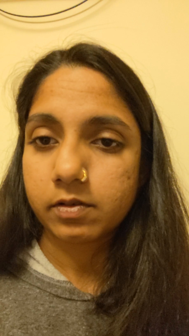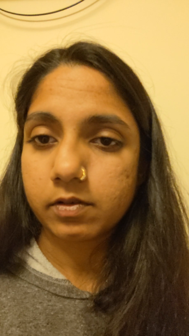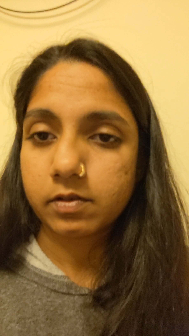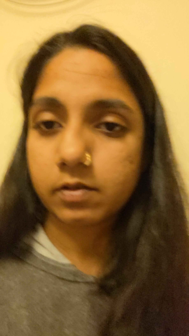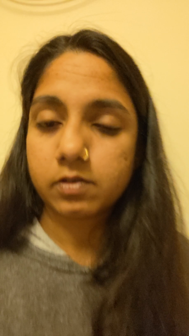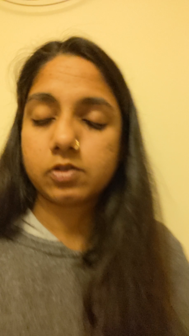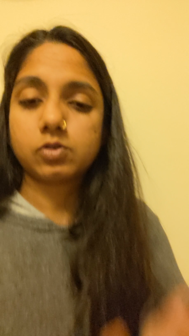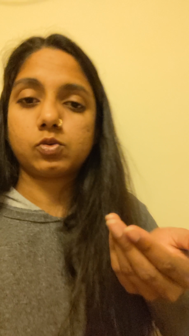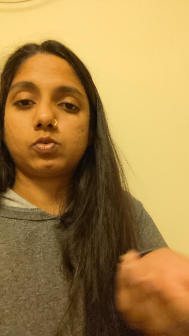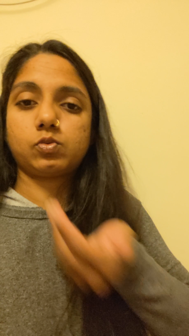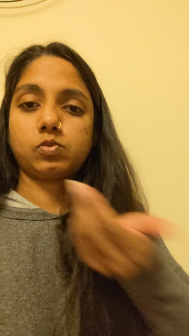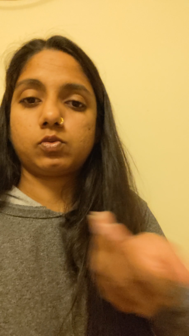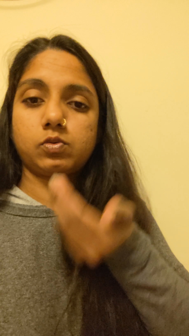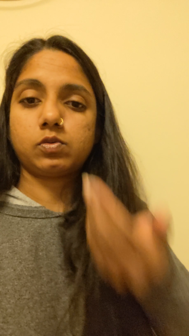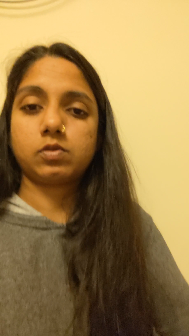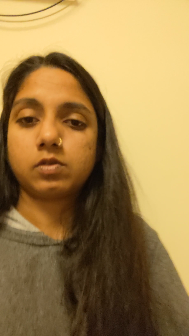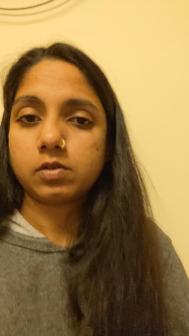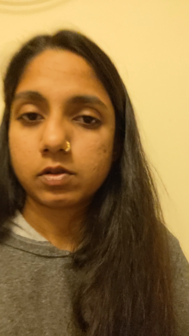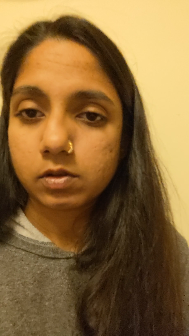new